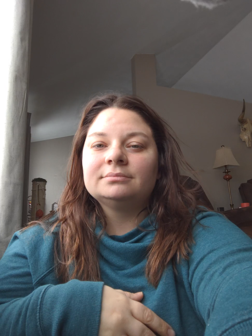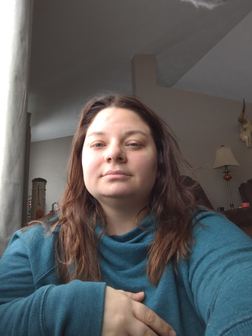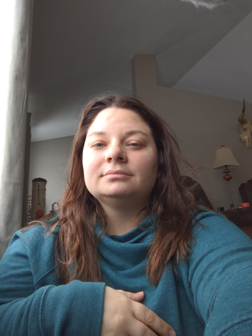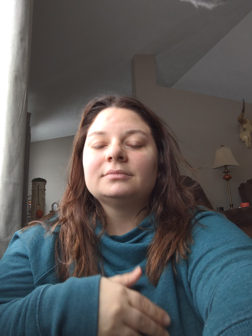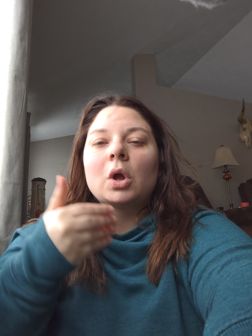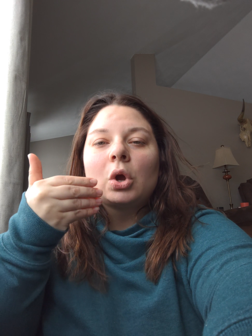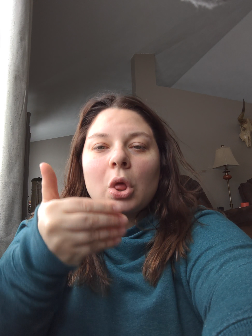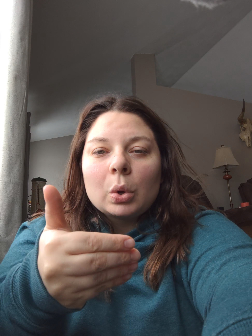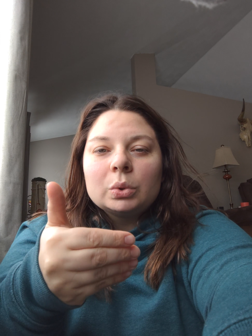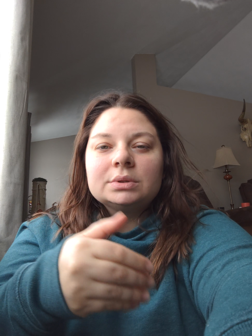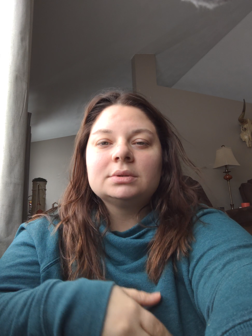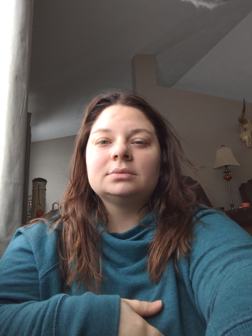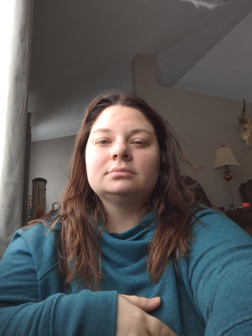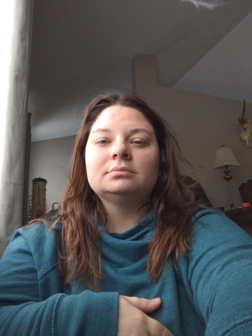close